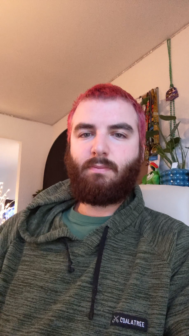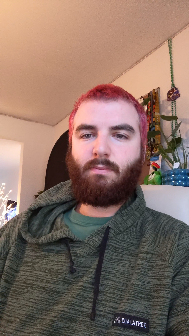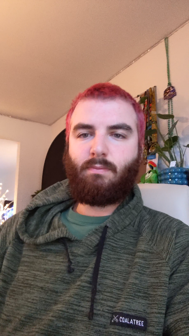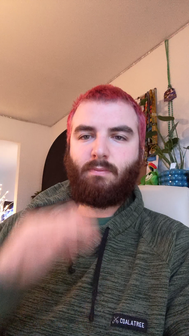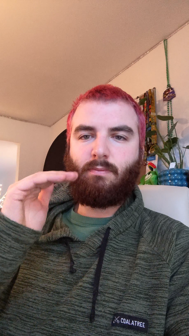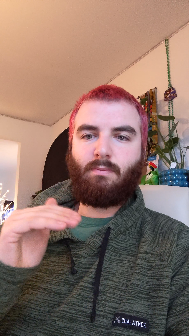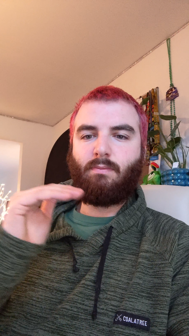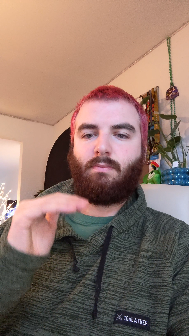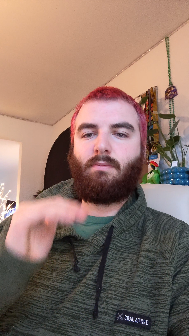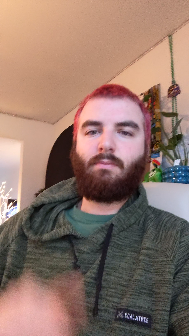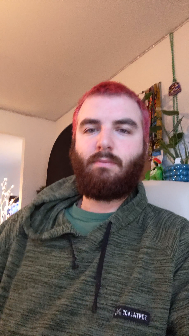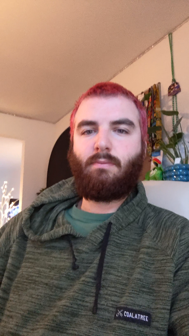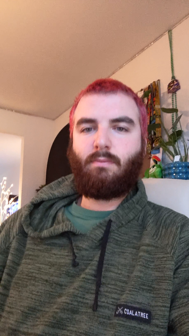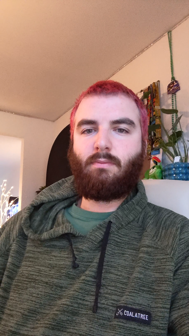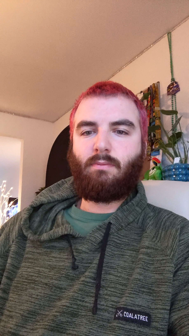little